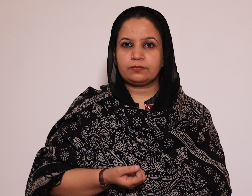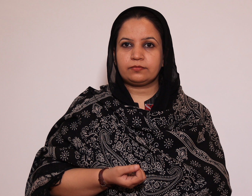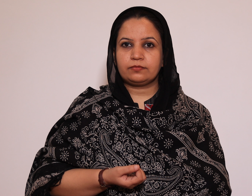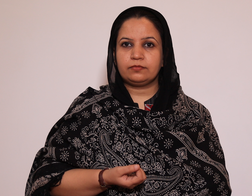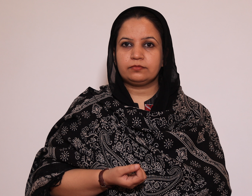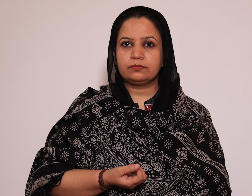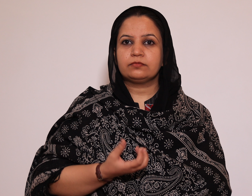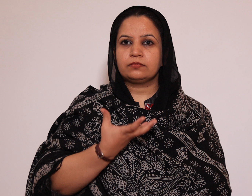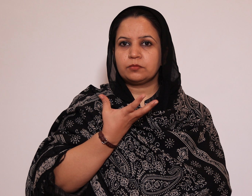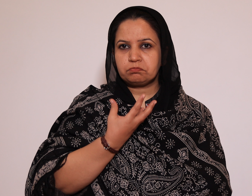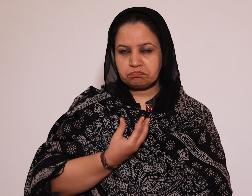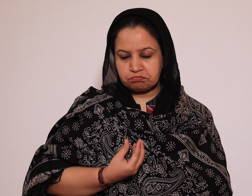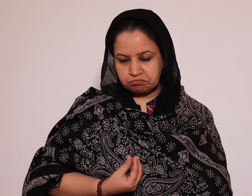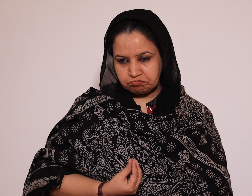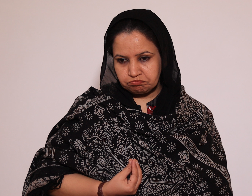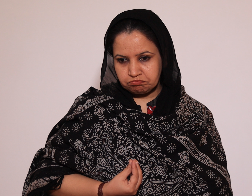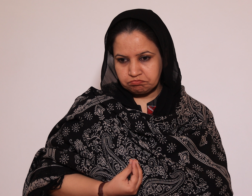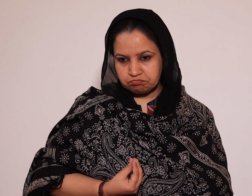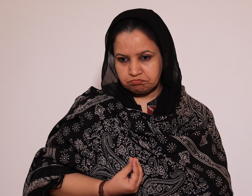sad